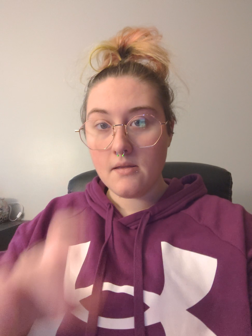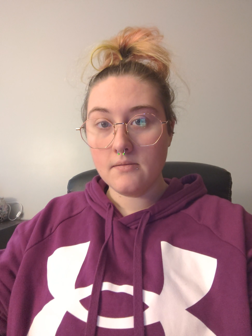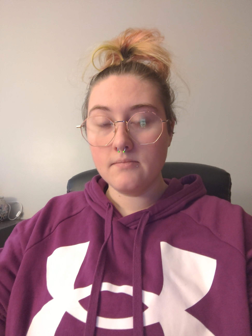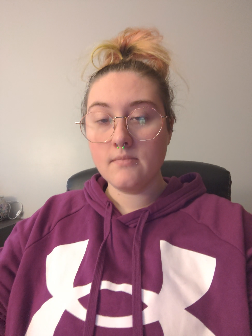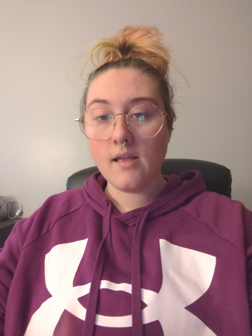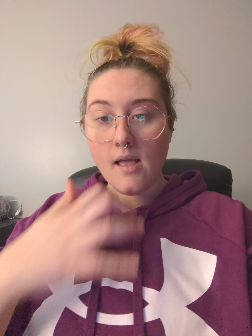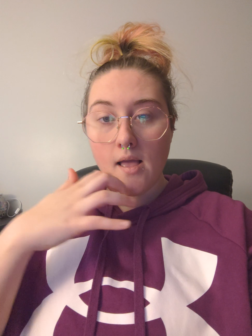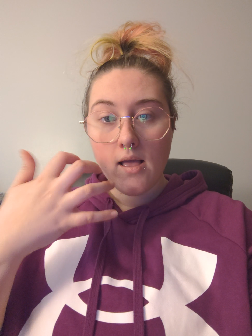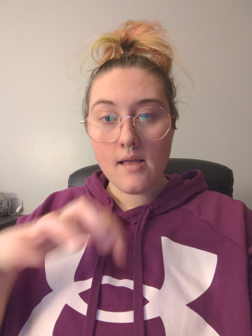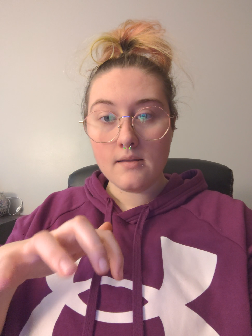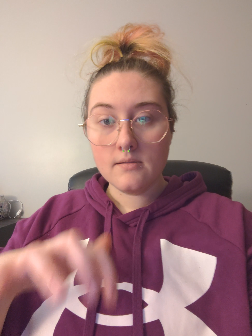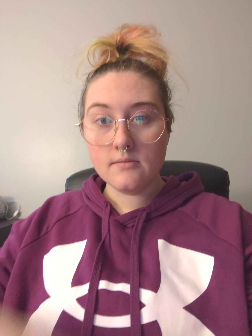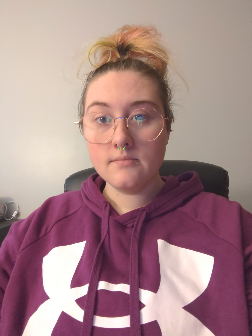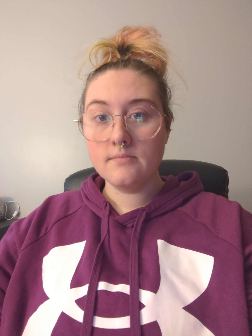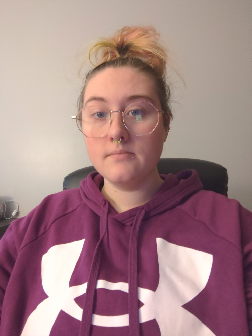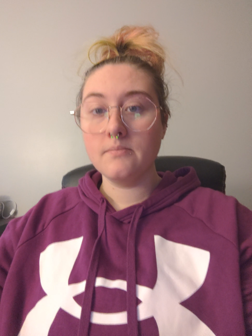hot